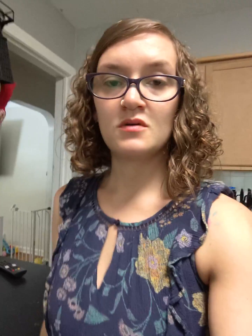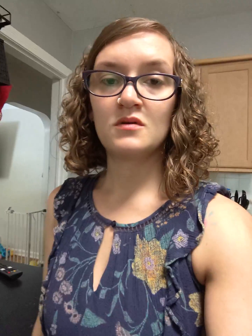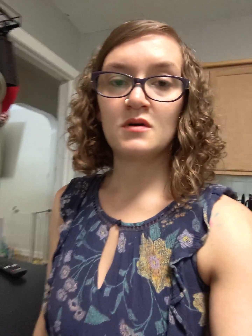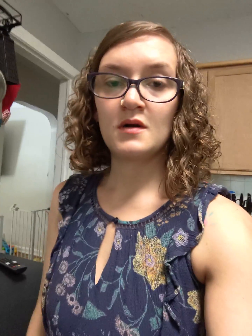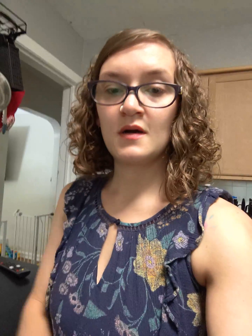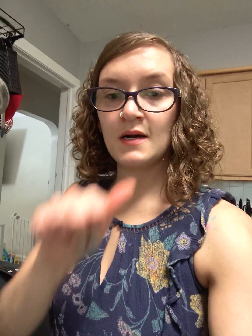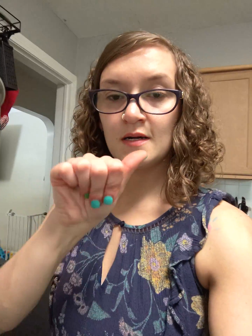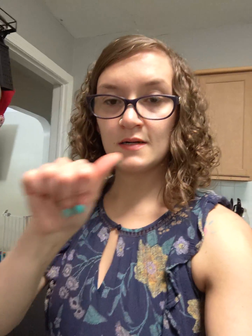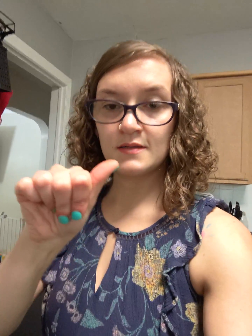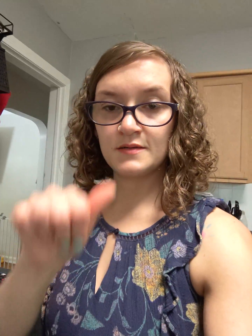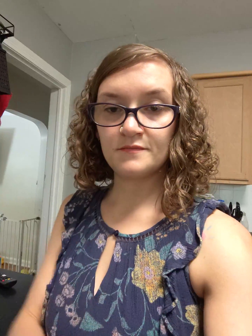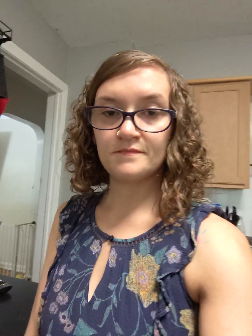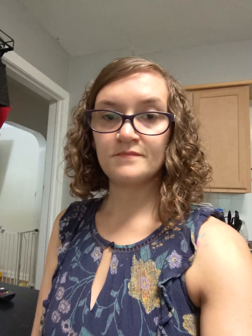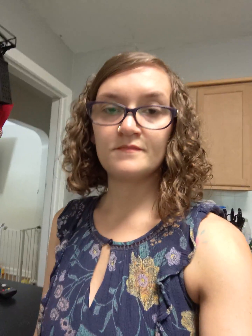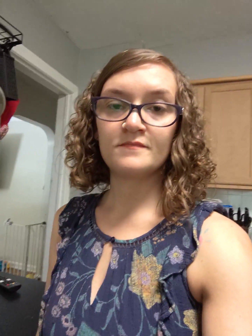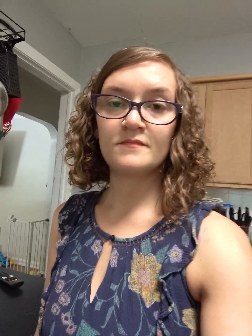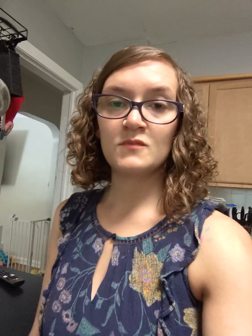a